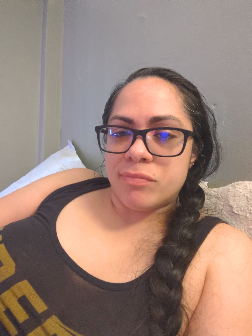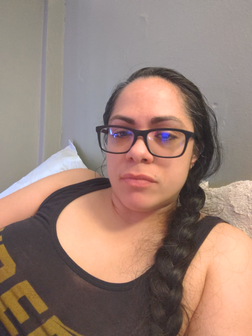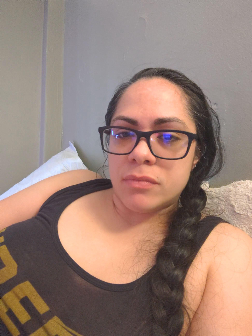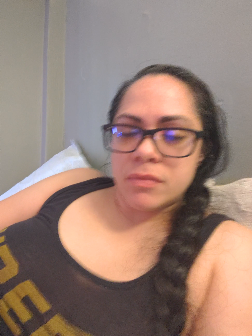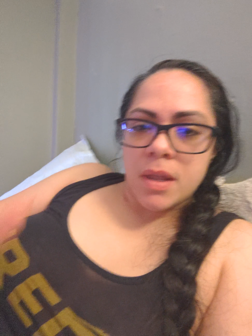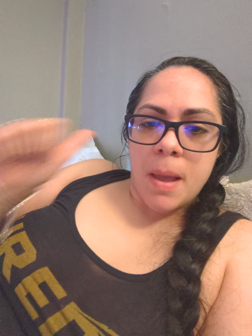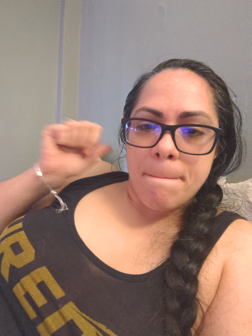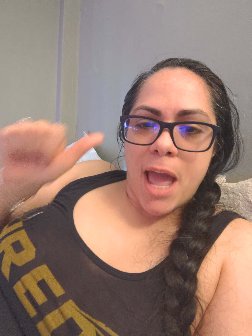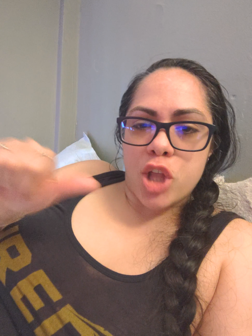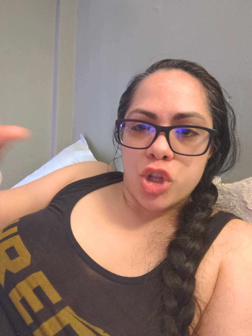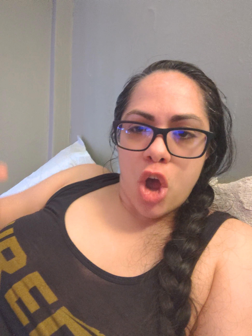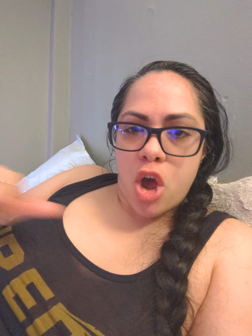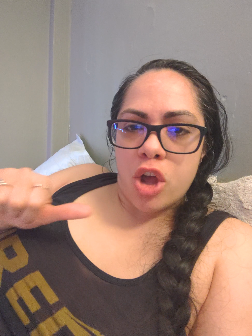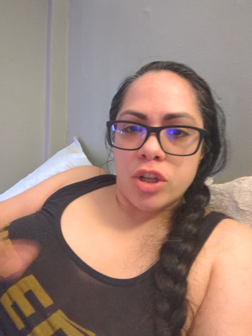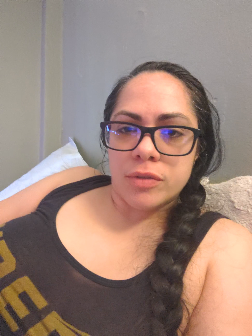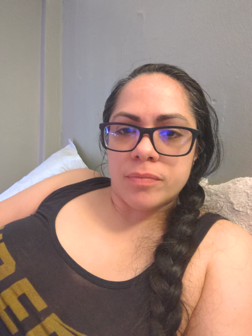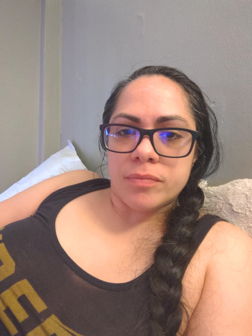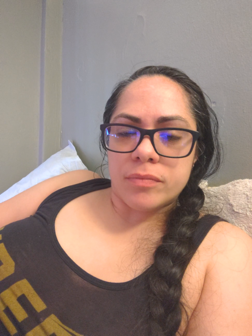backyard